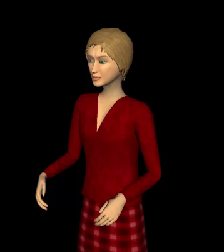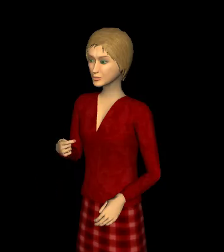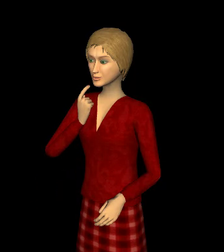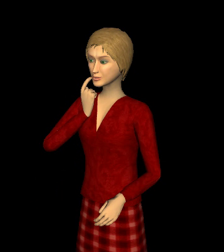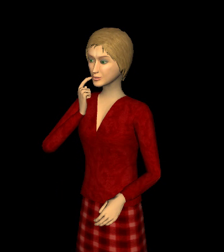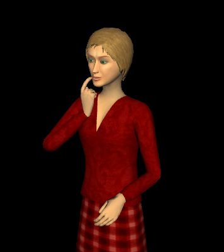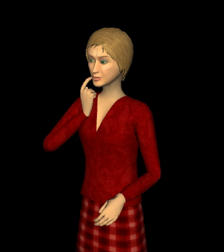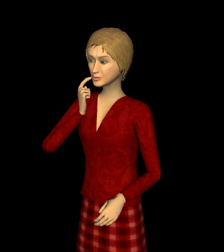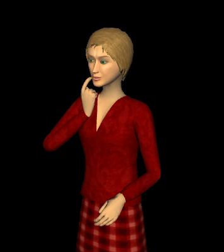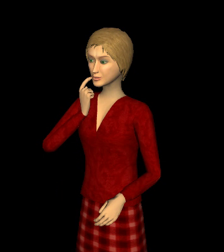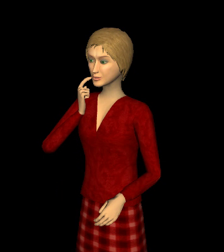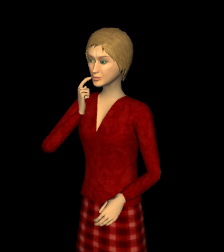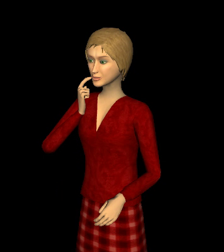سكر